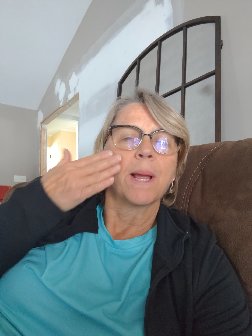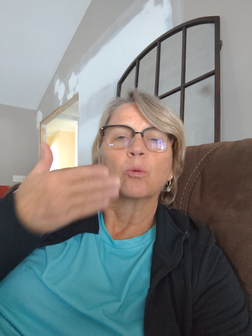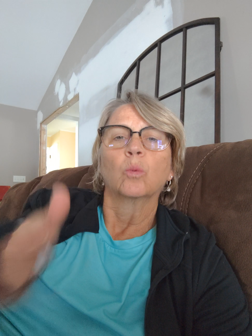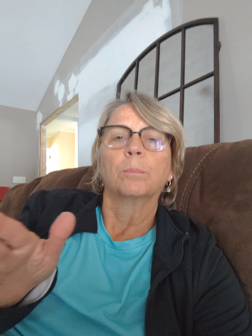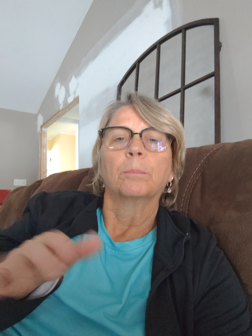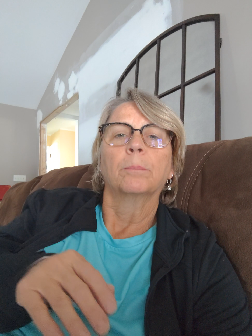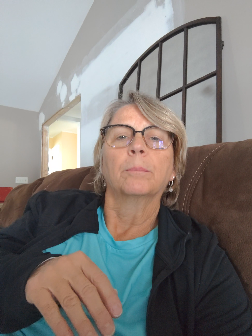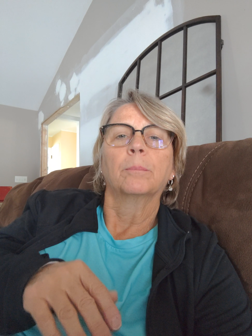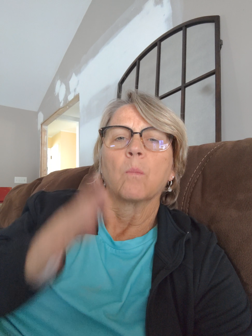bedroom